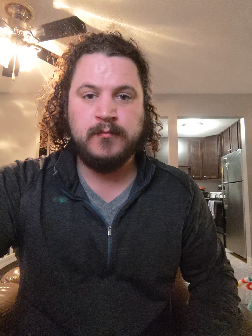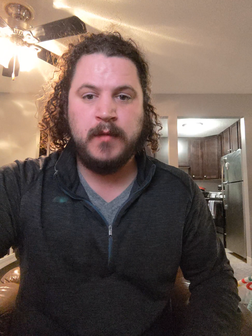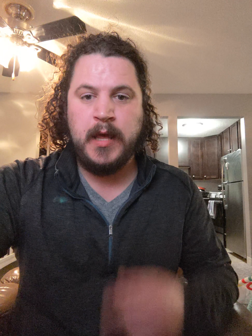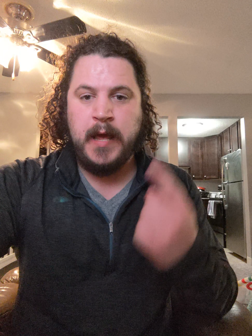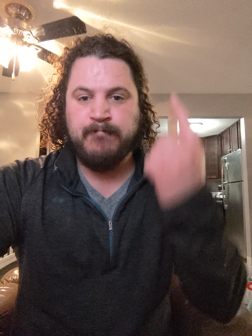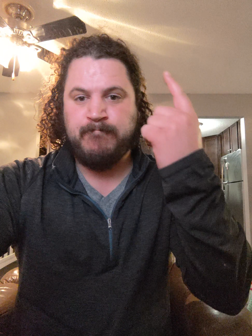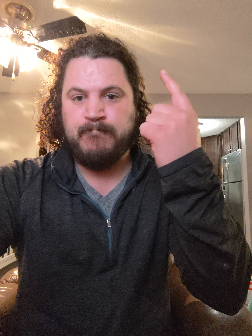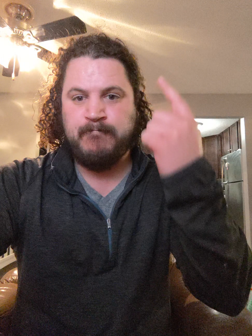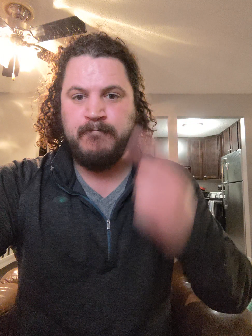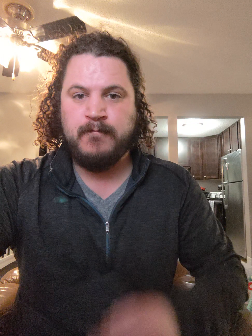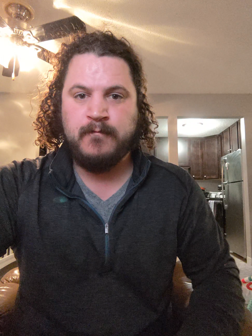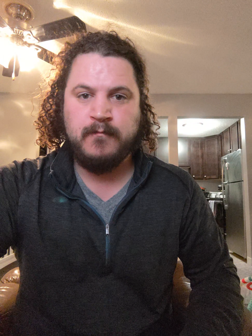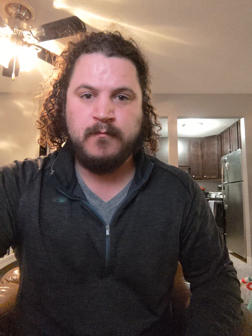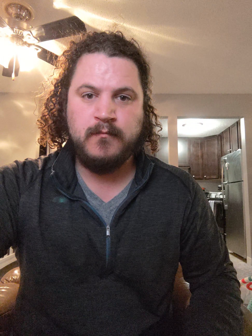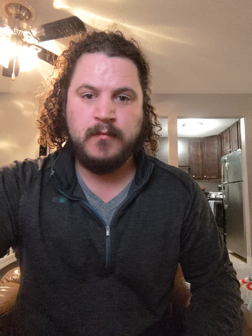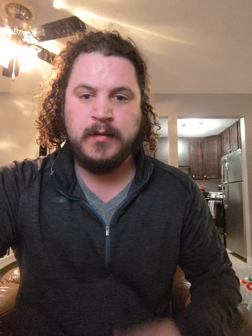up